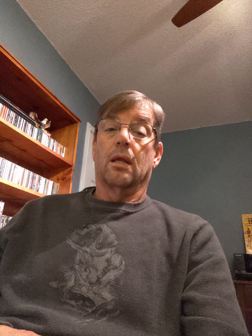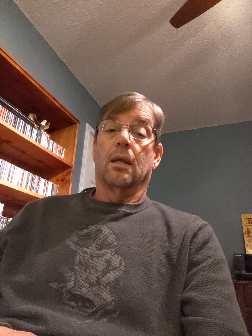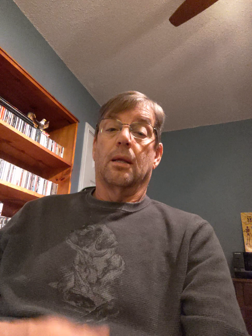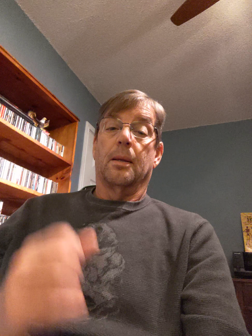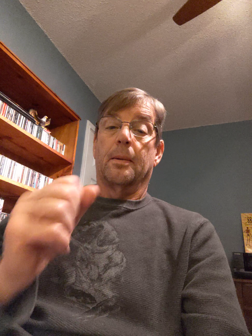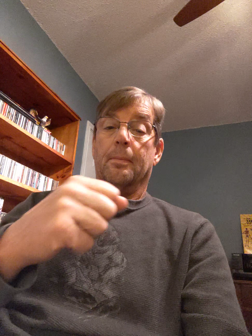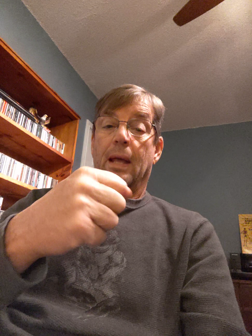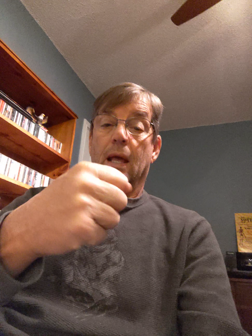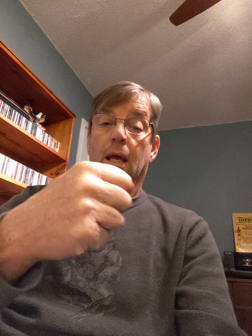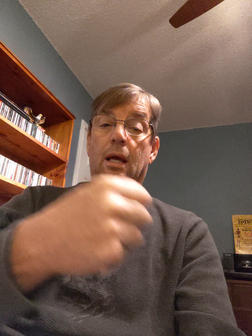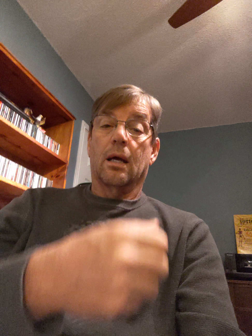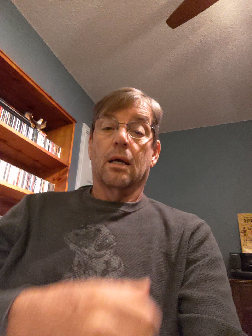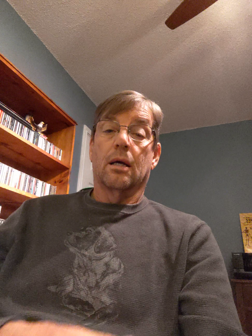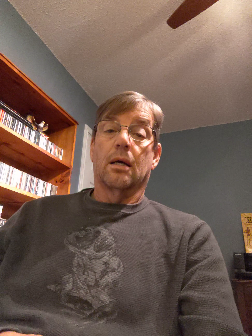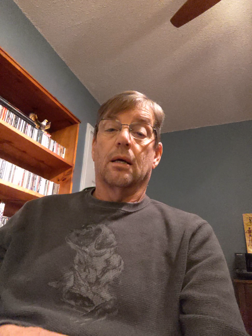make